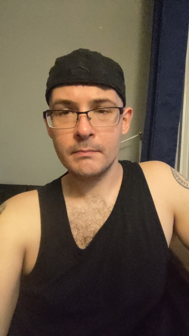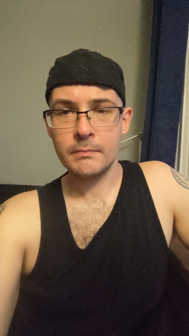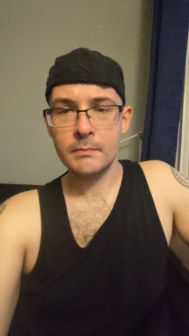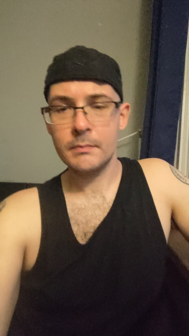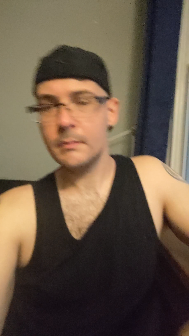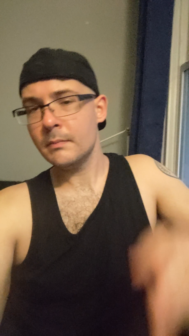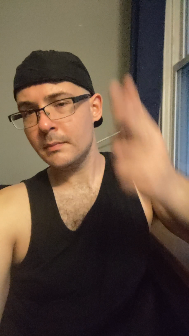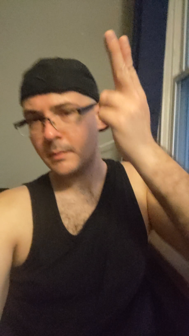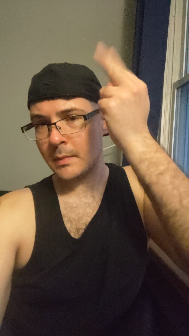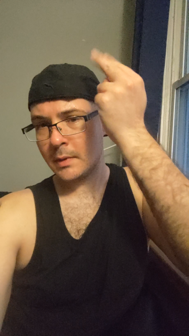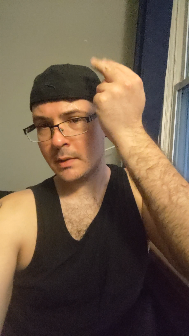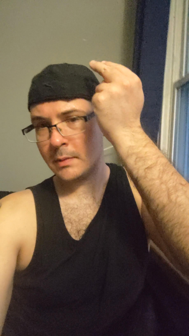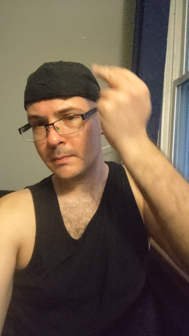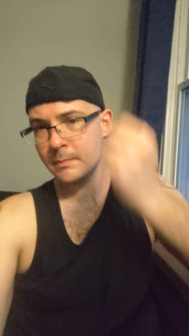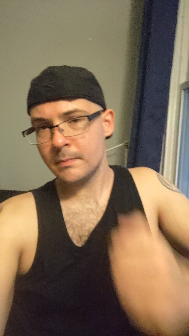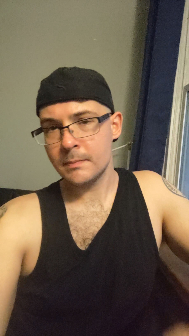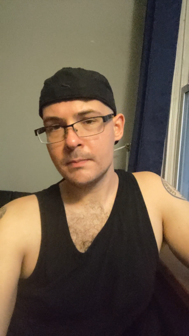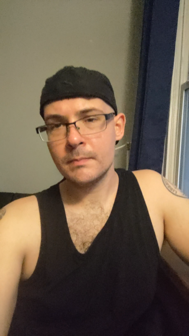bunny